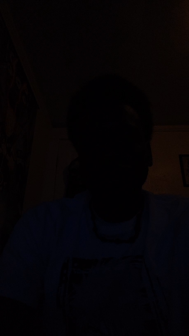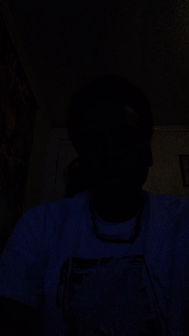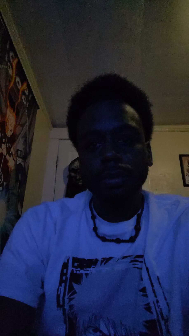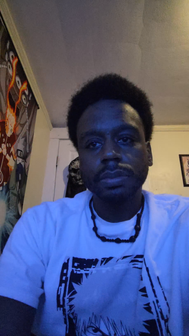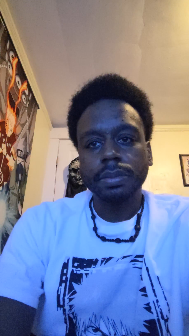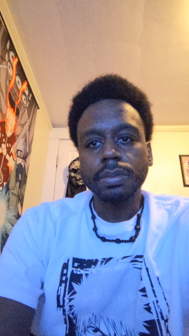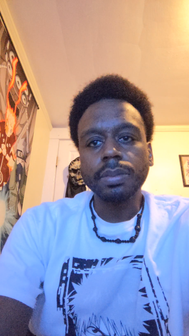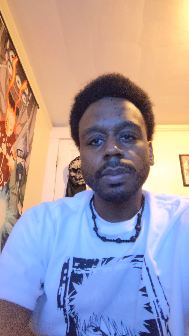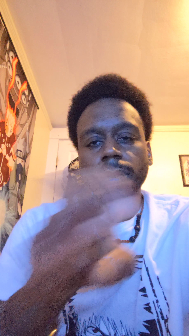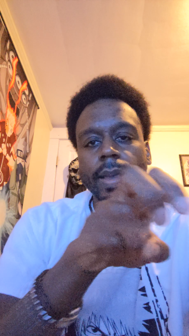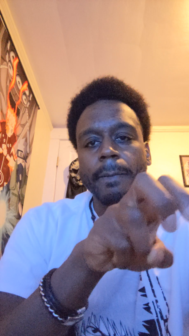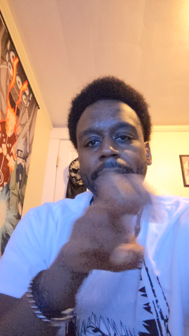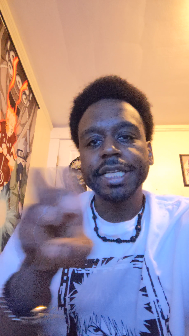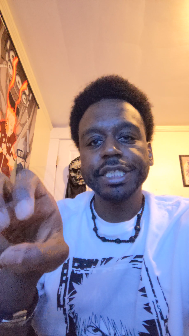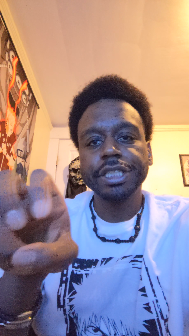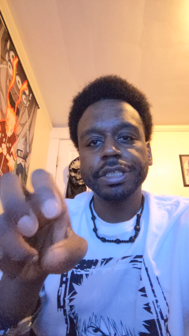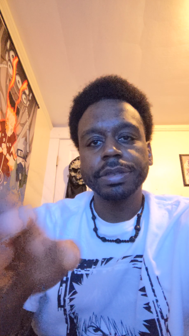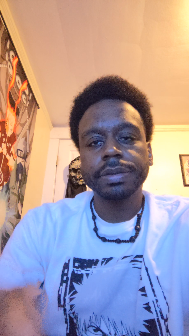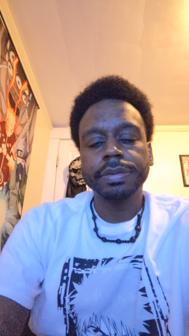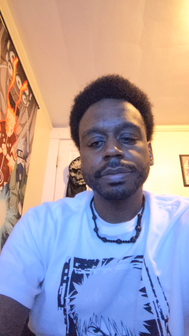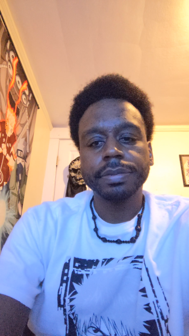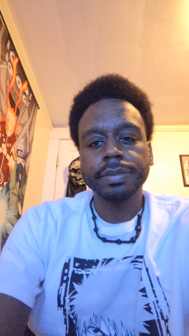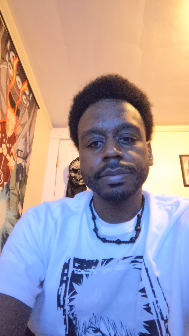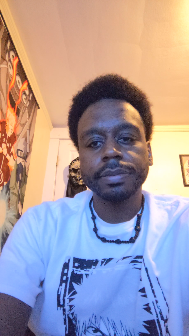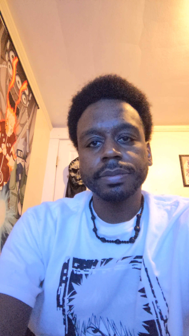bench